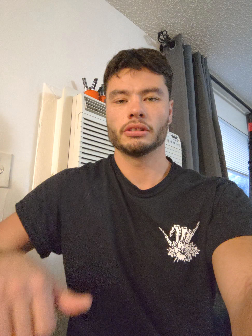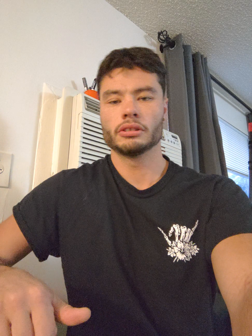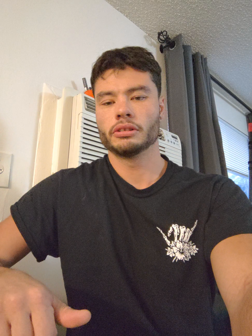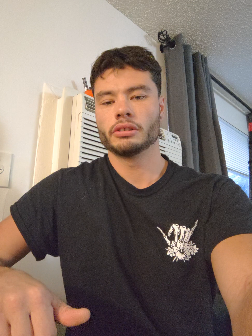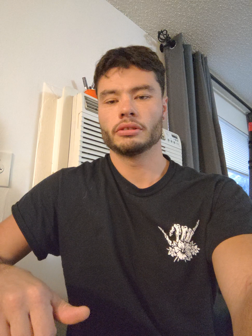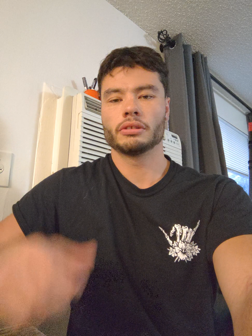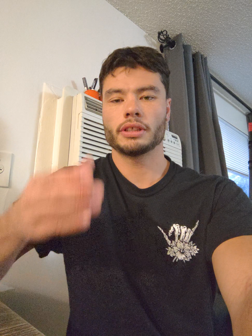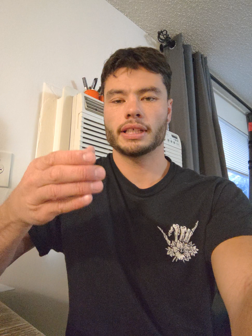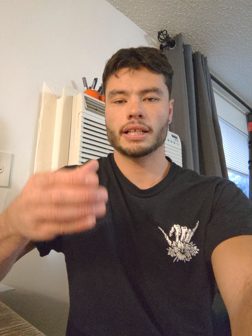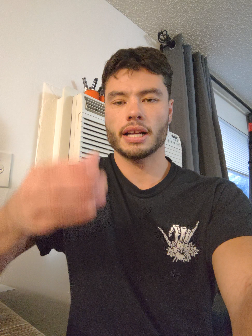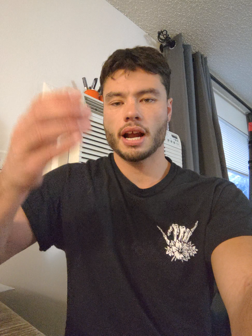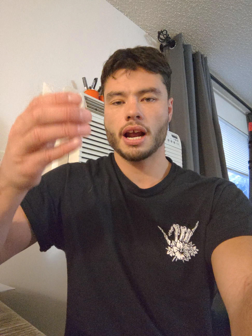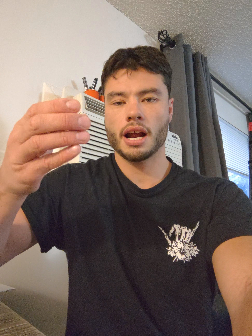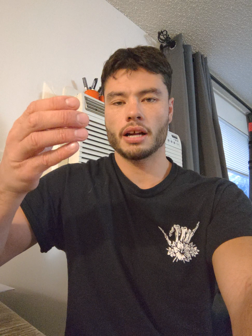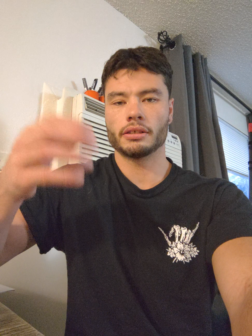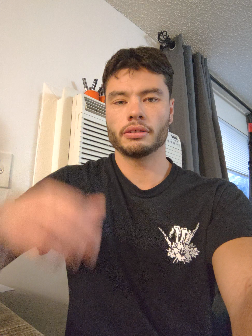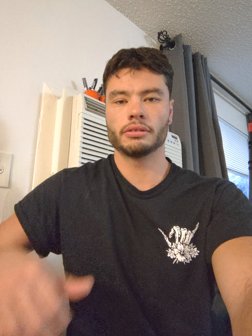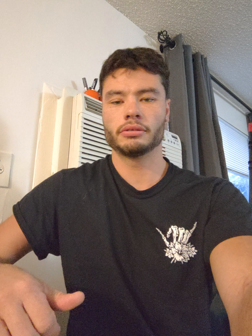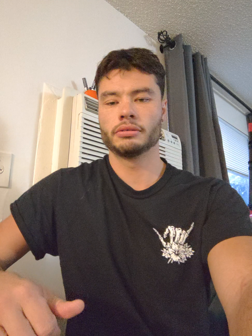can